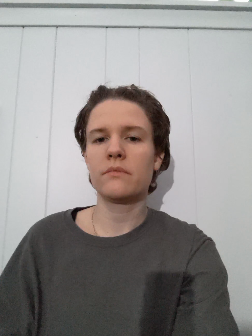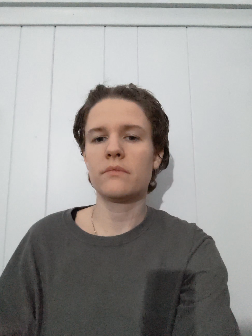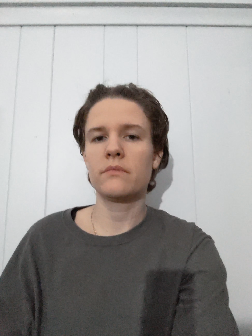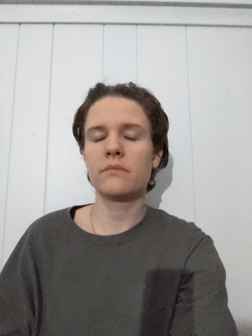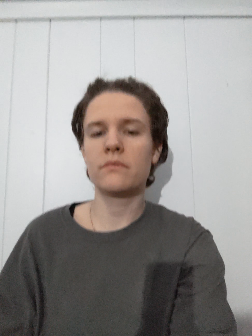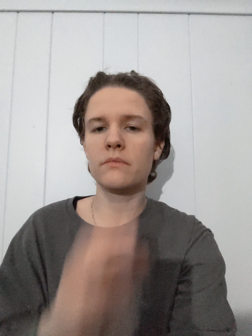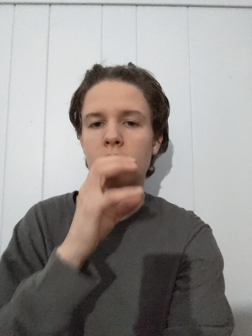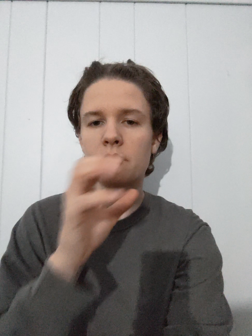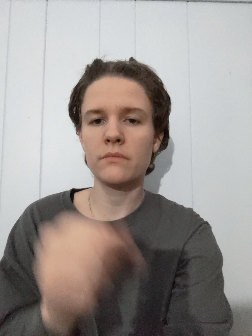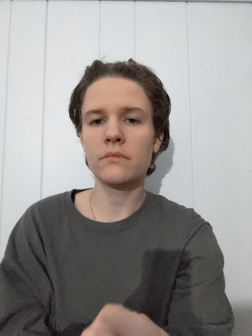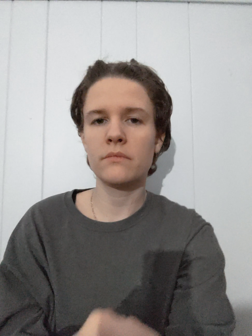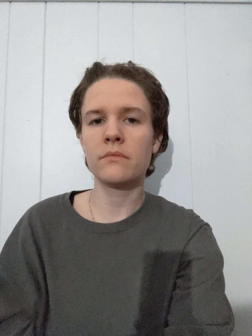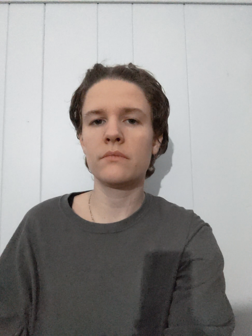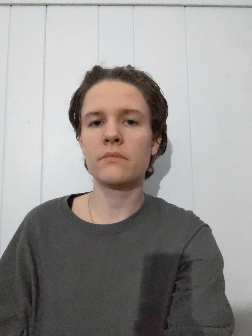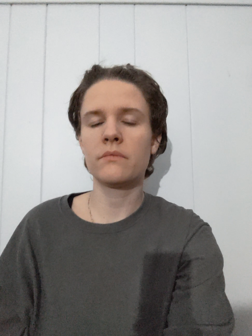old